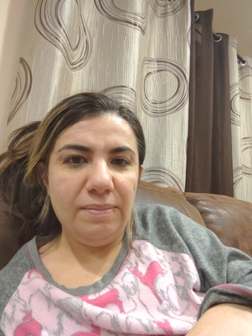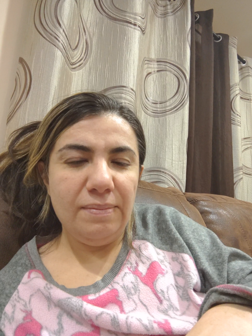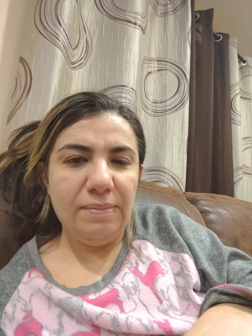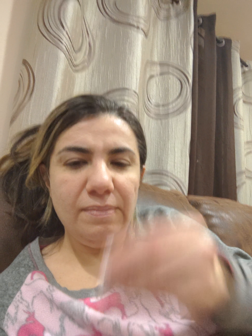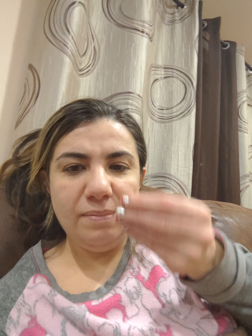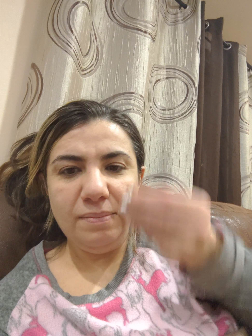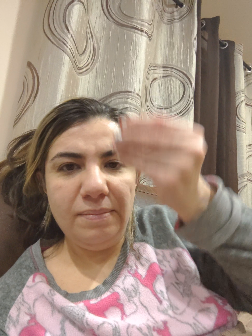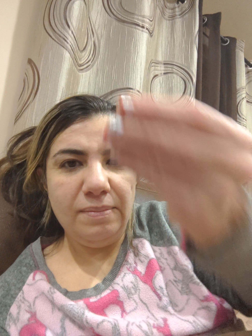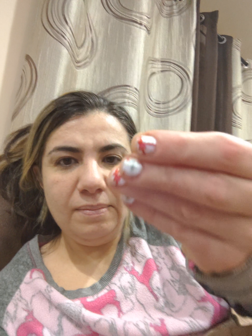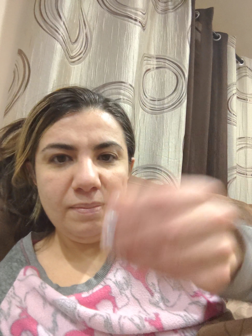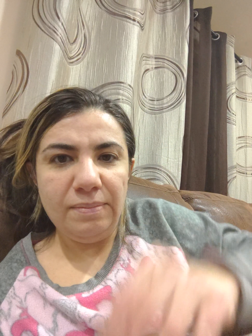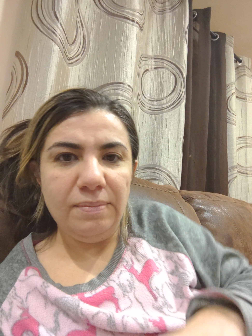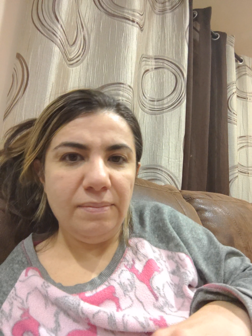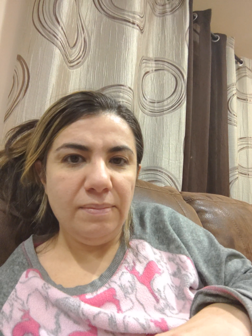give